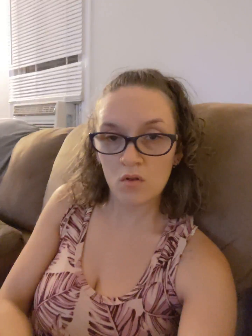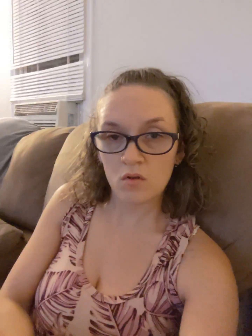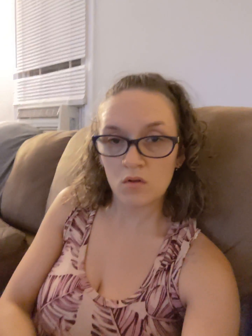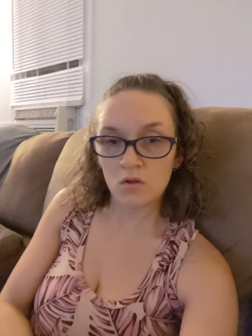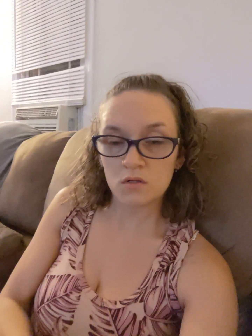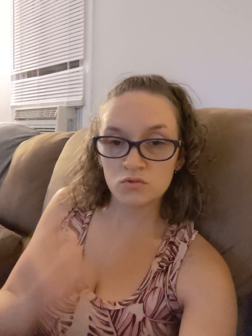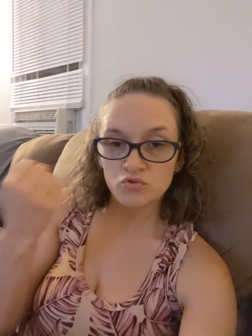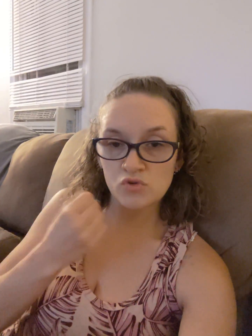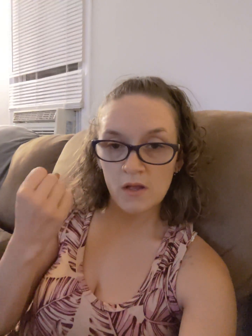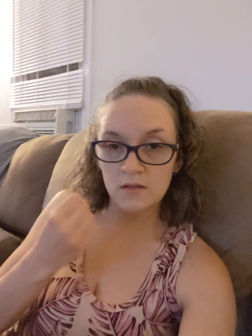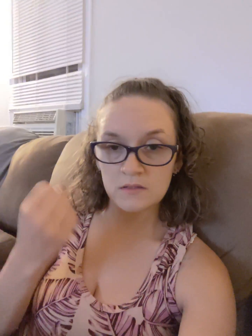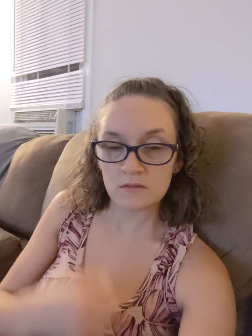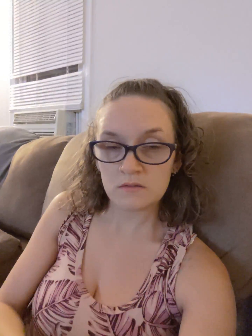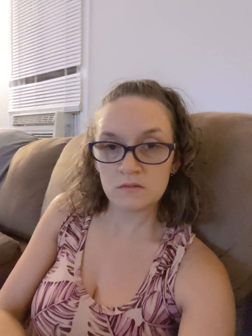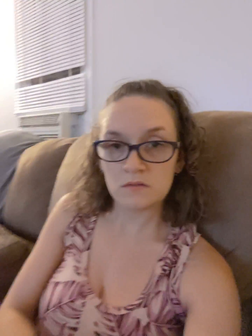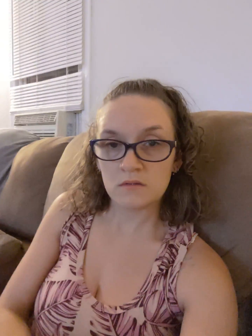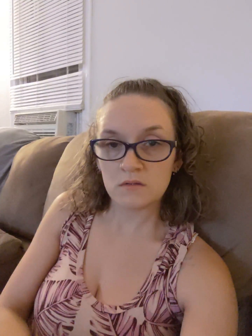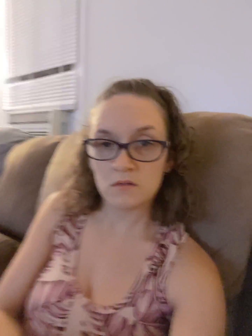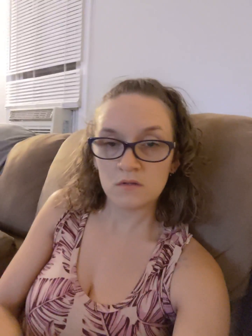shake